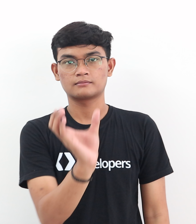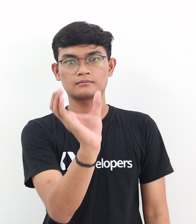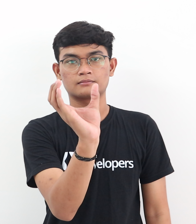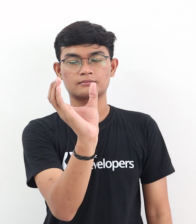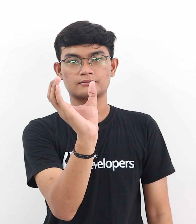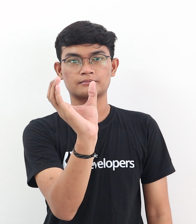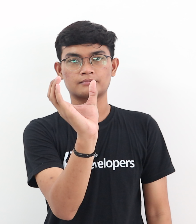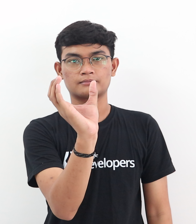U